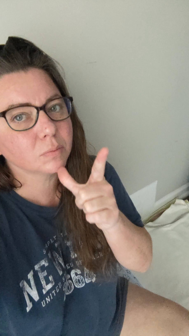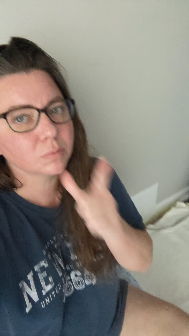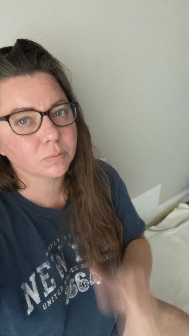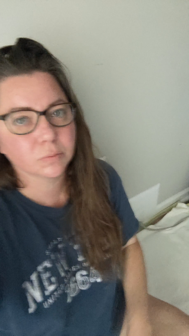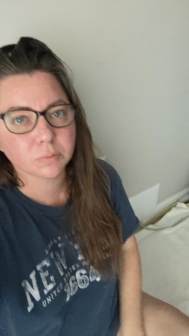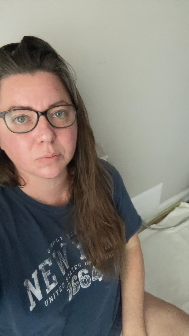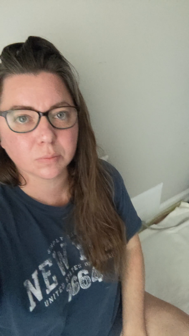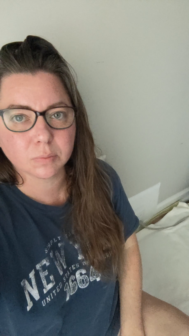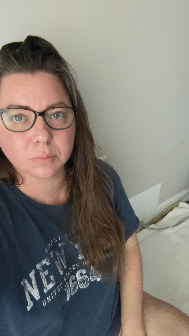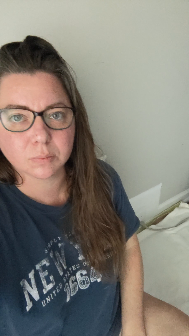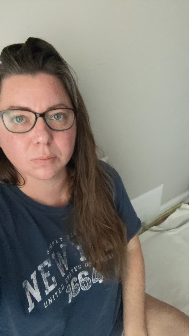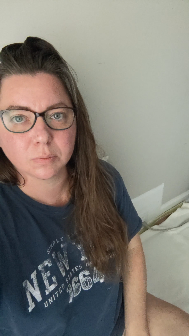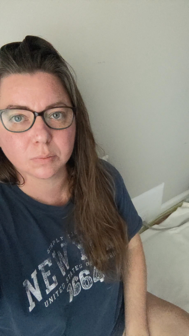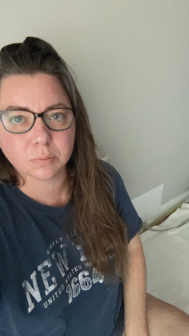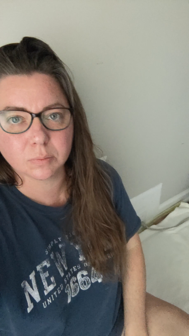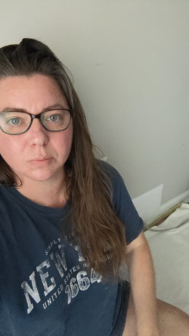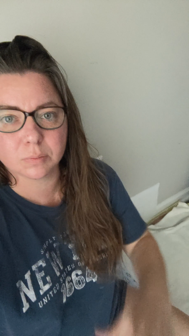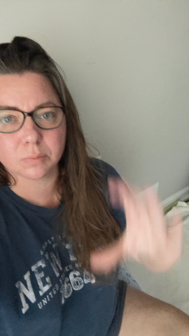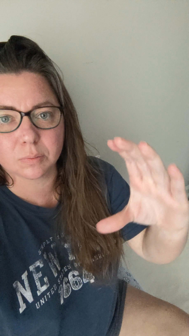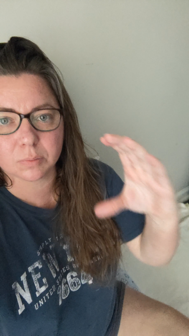bus